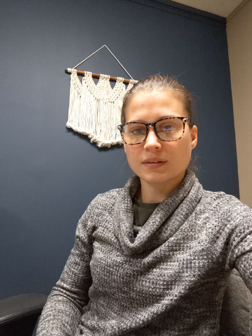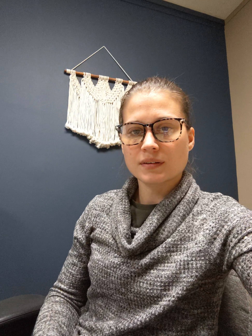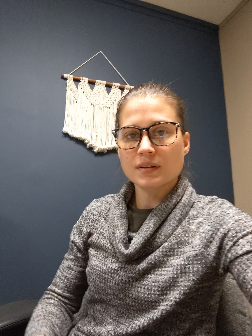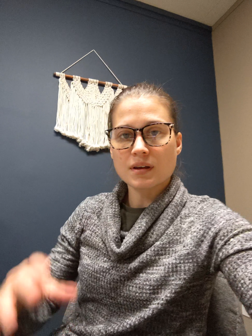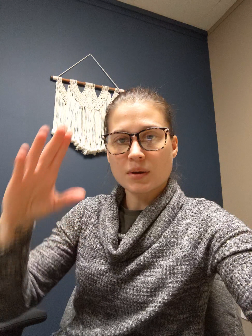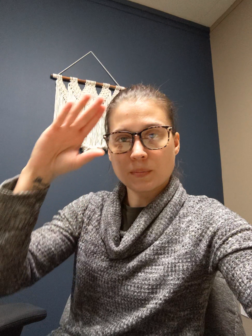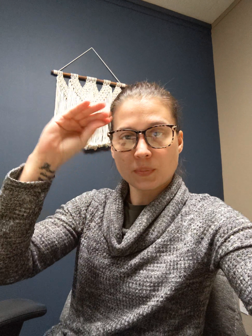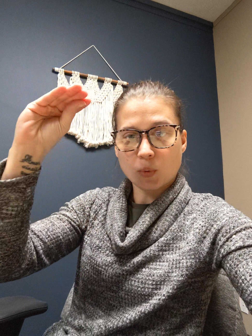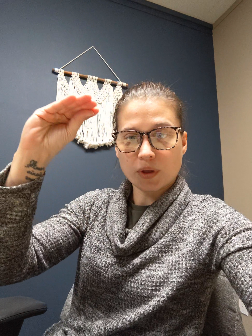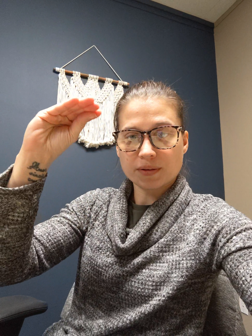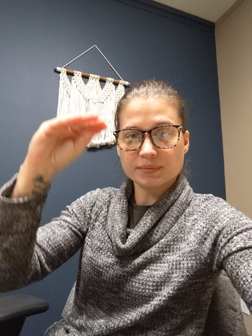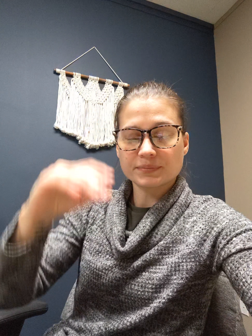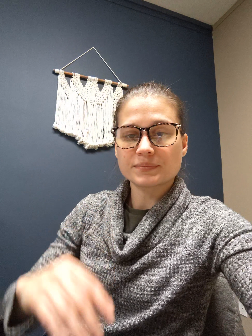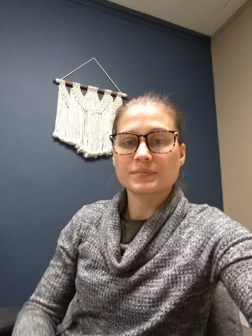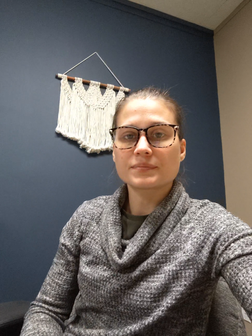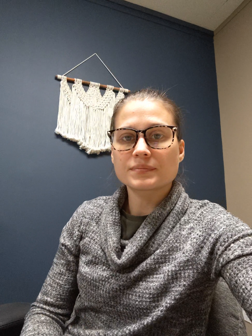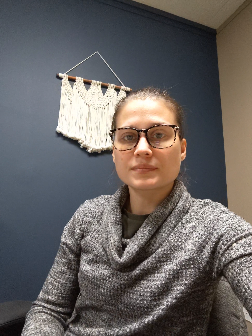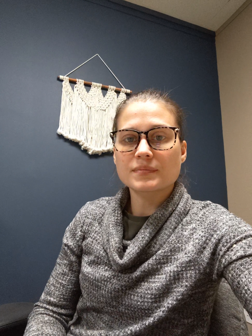boy